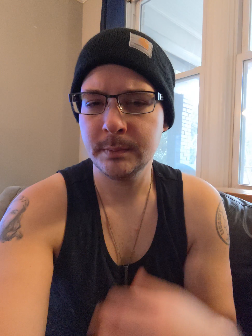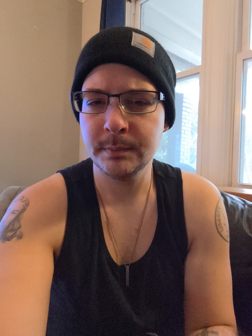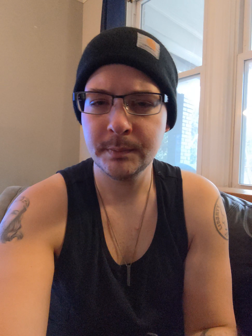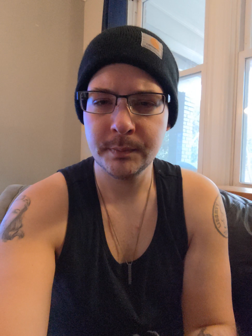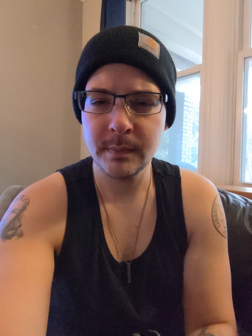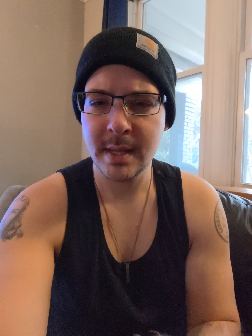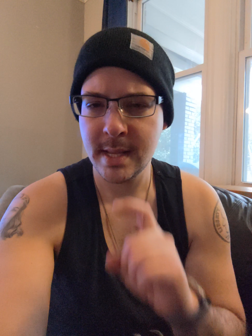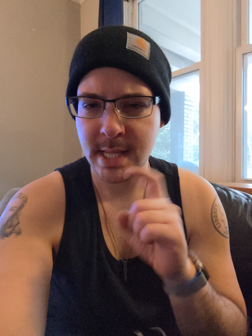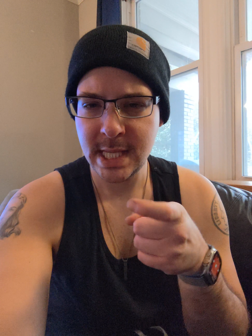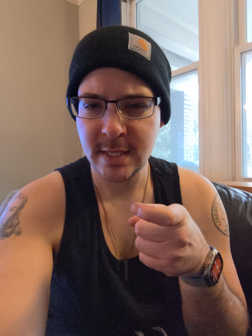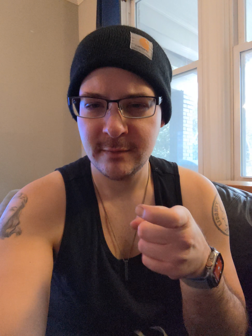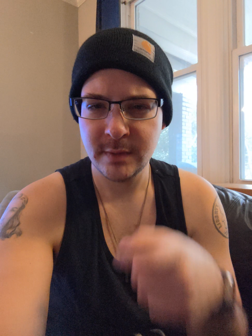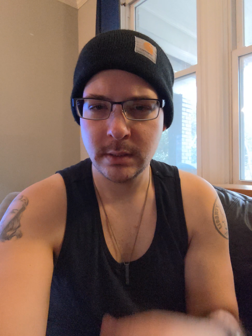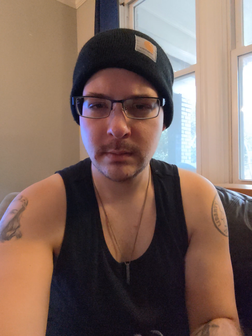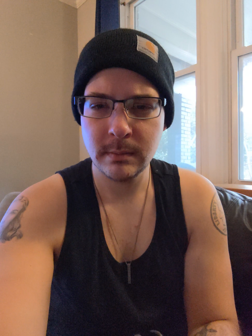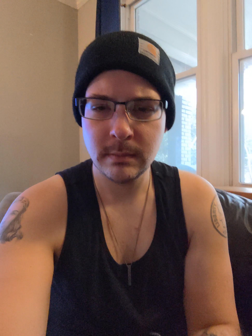gift